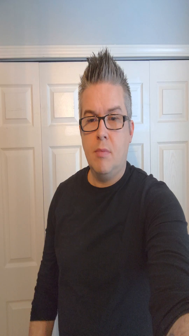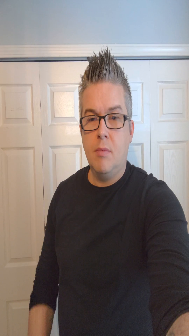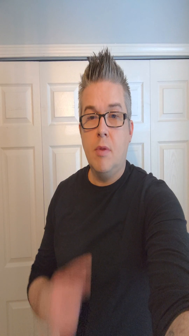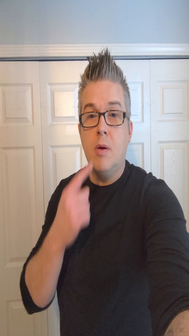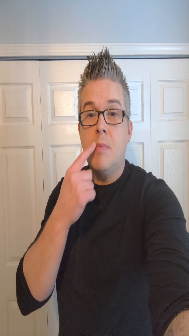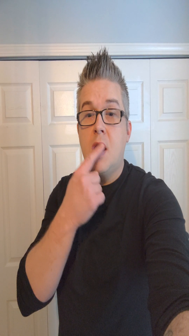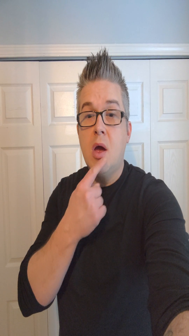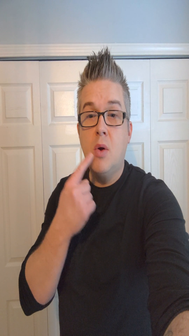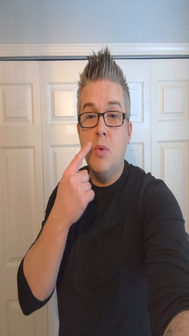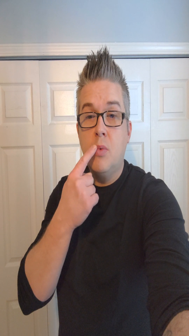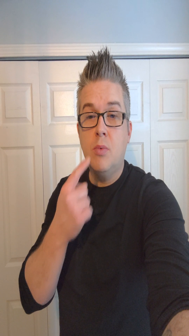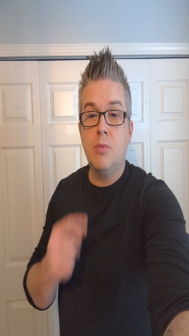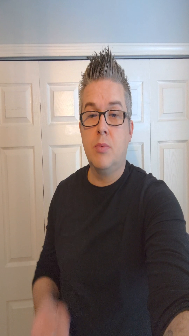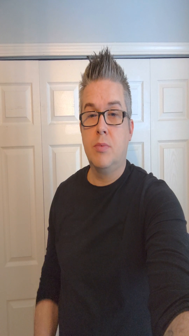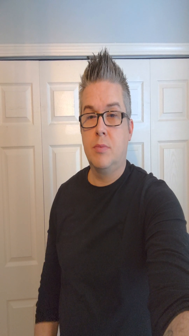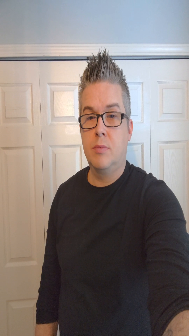mouth